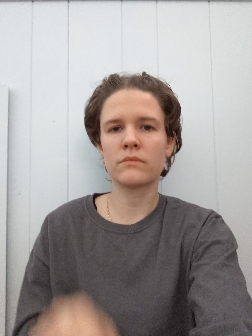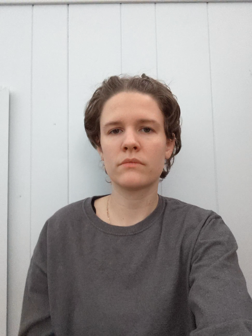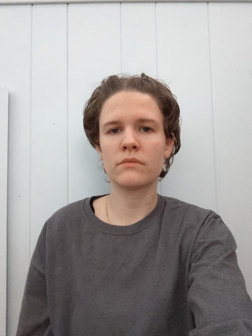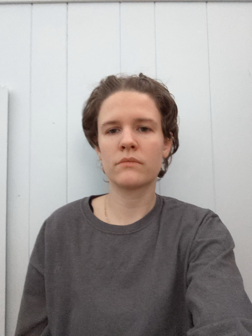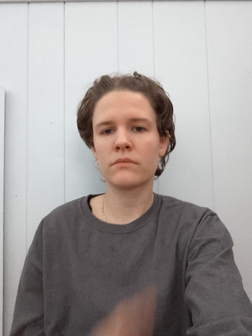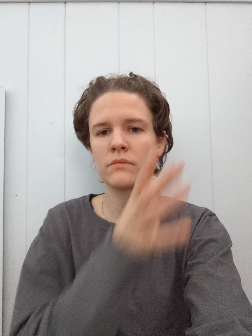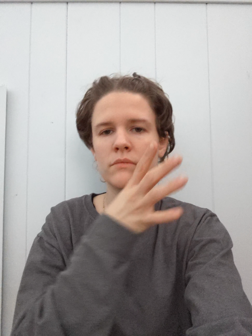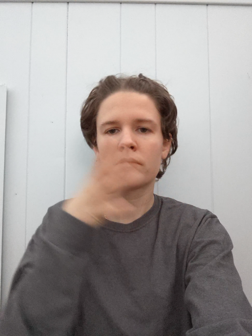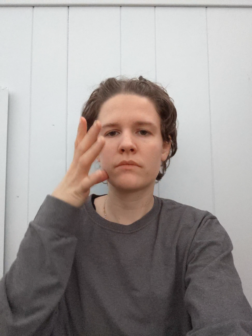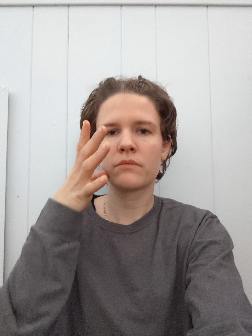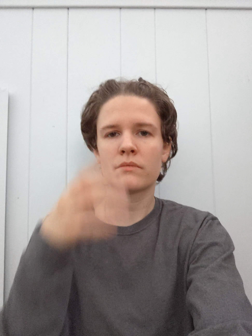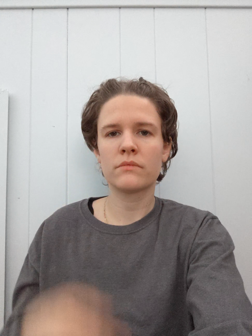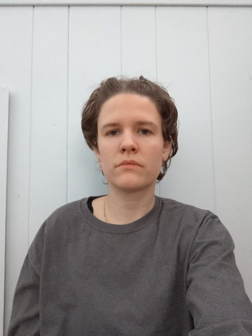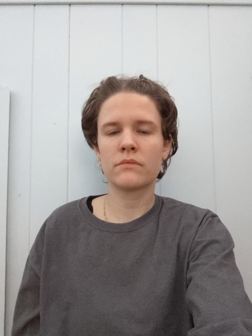farm